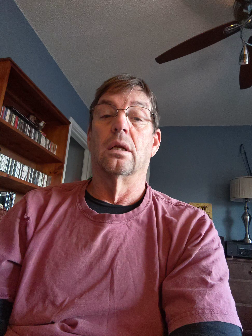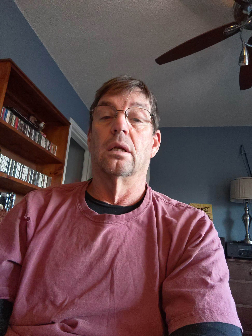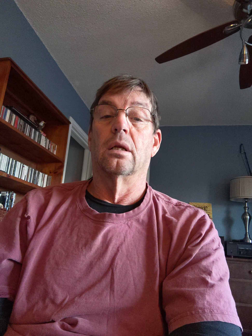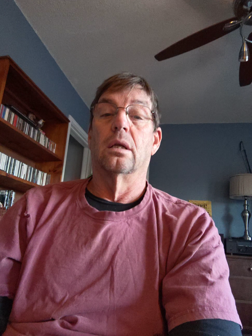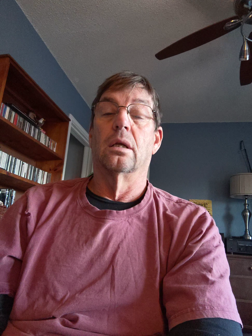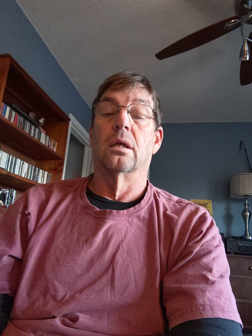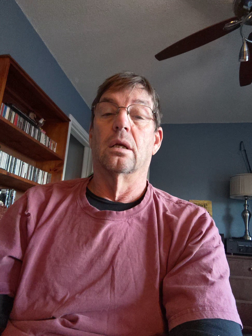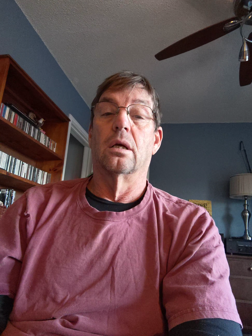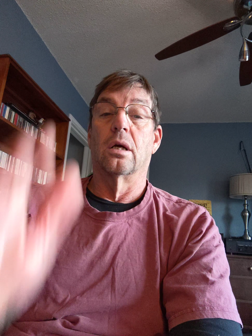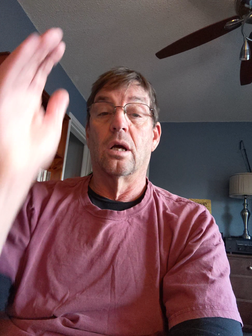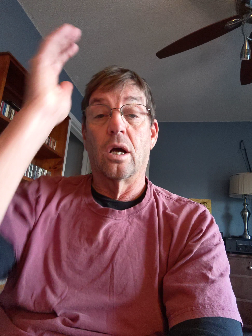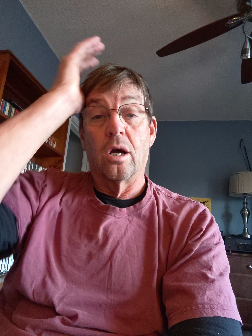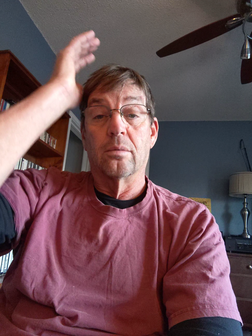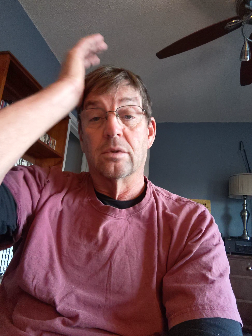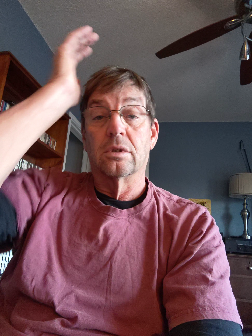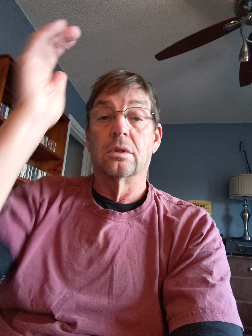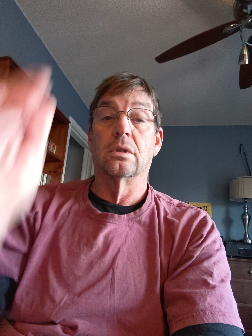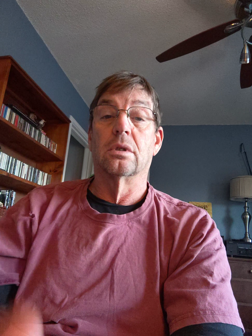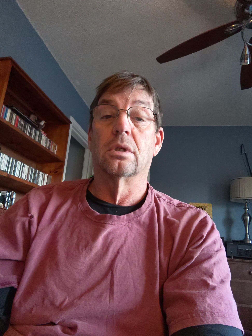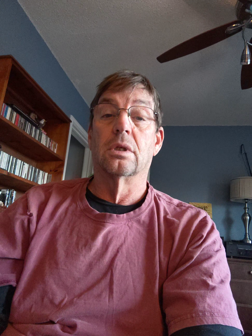garbage